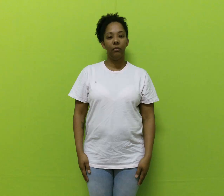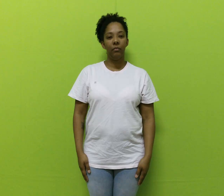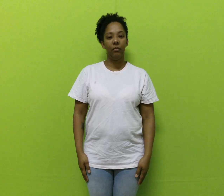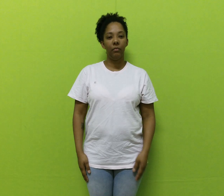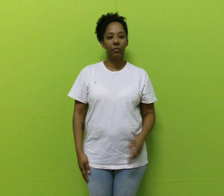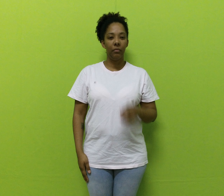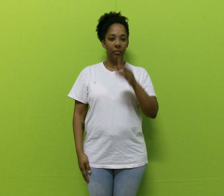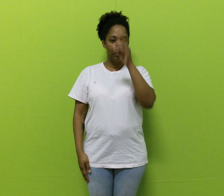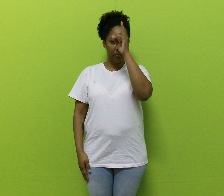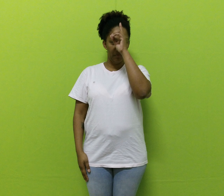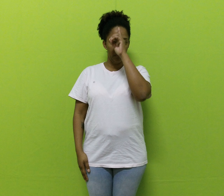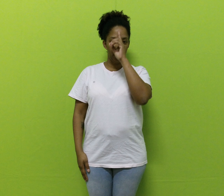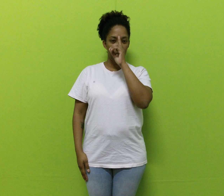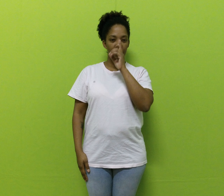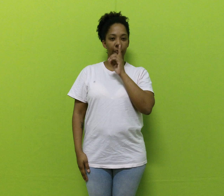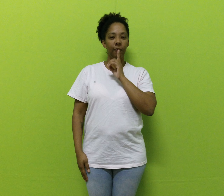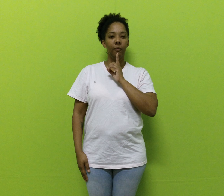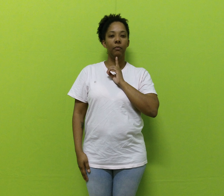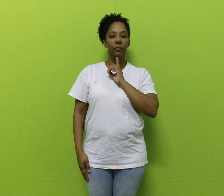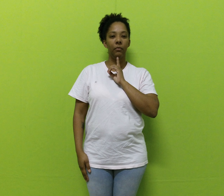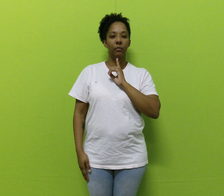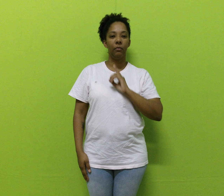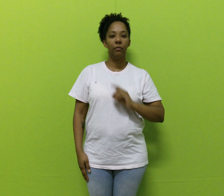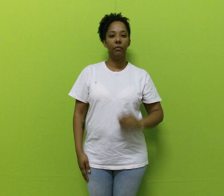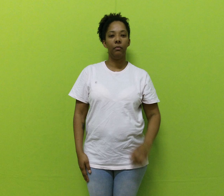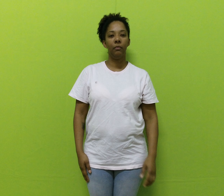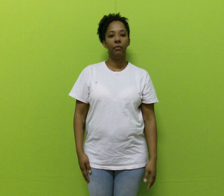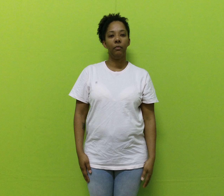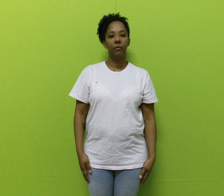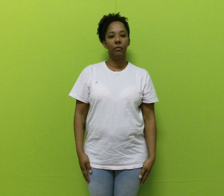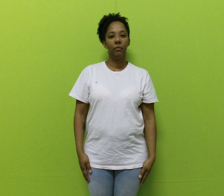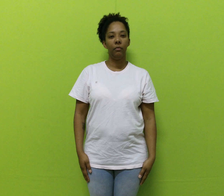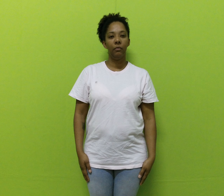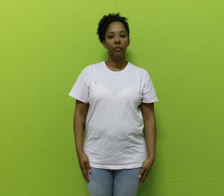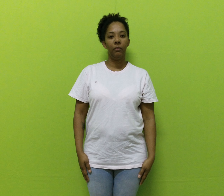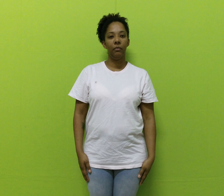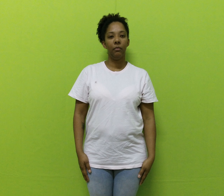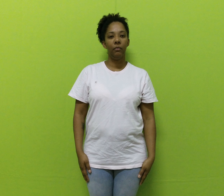amarelo